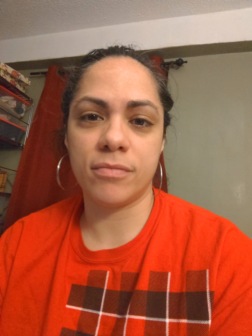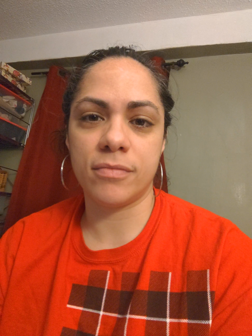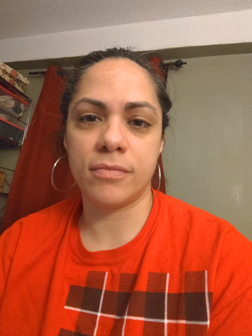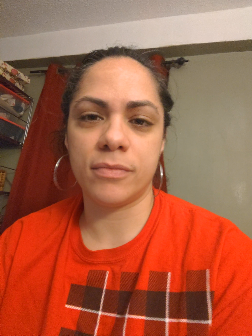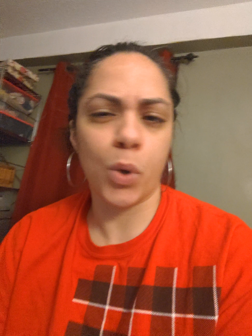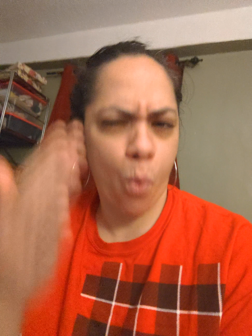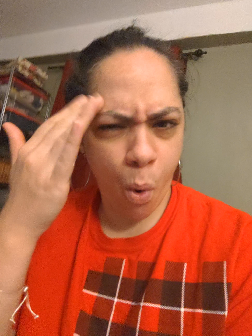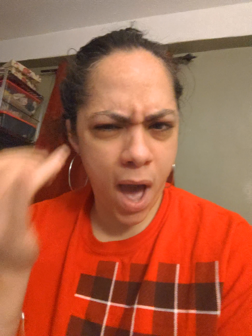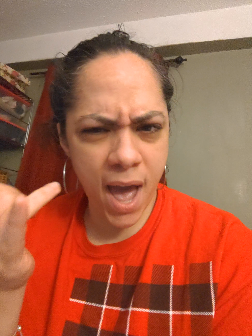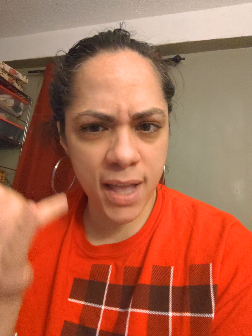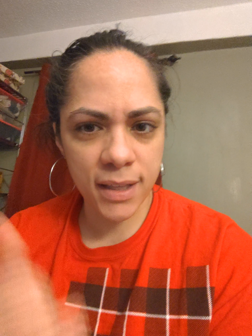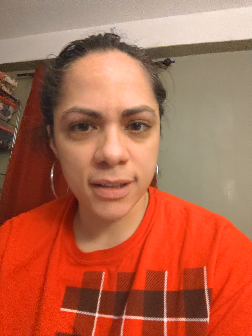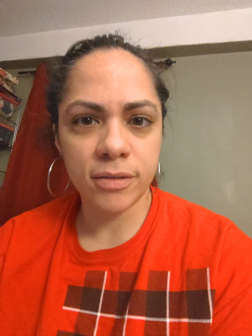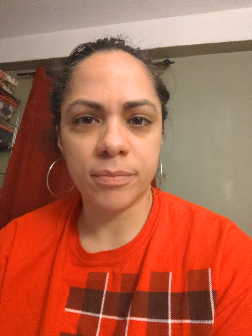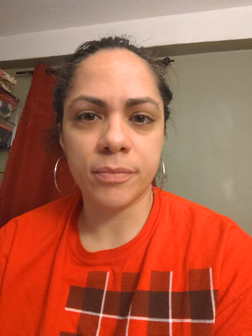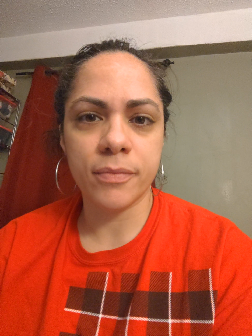why